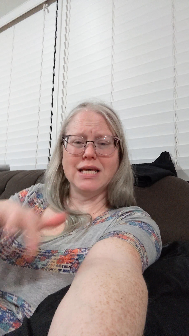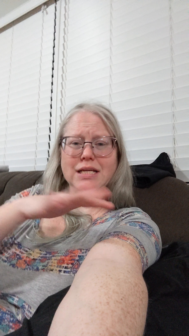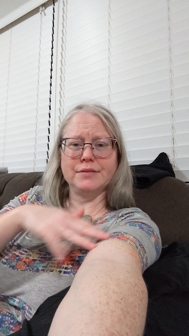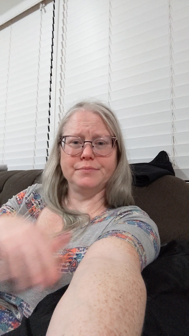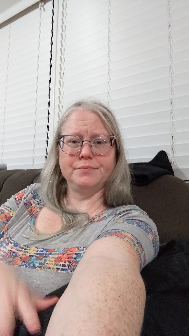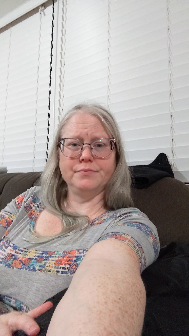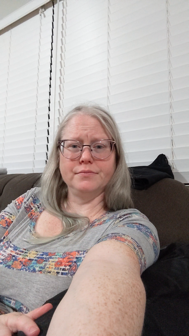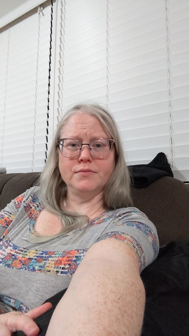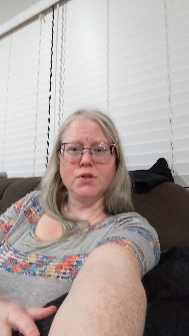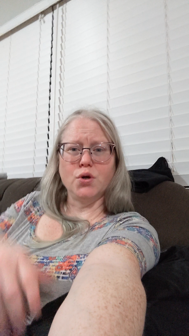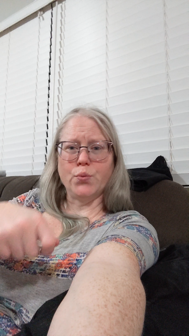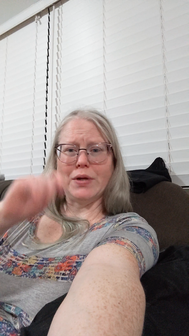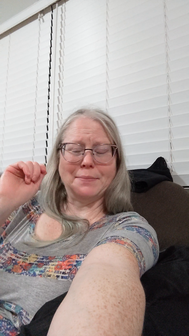rip